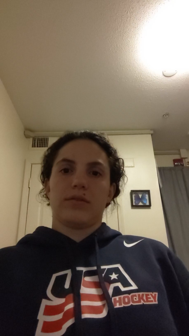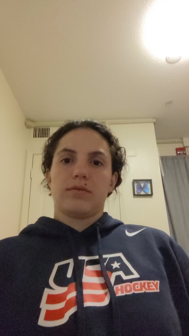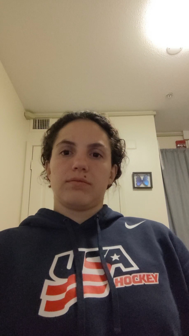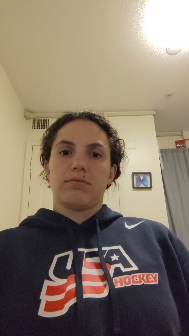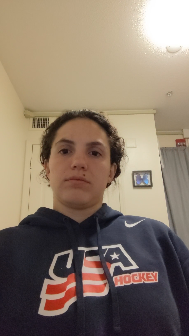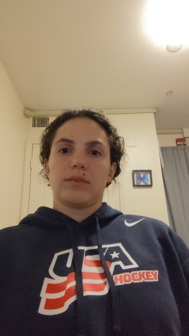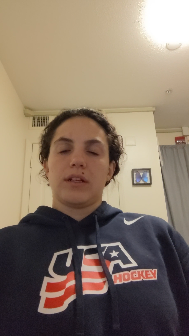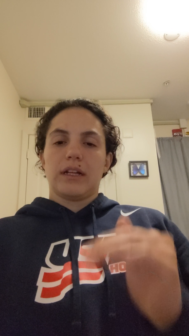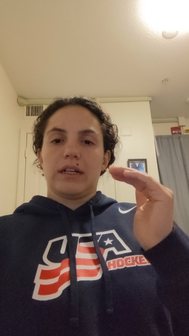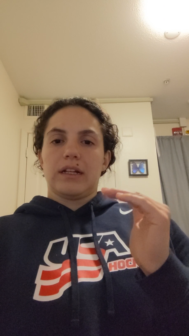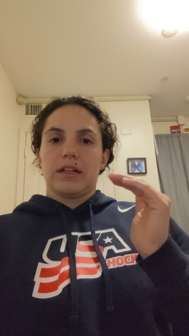little